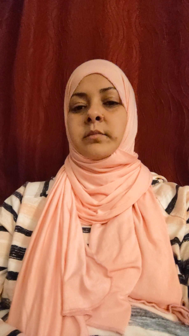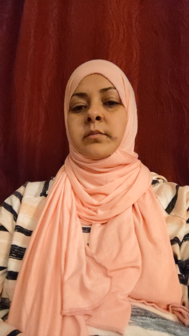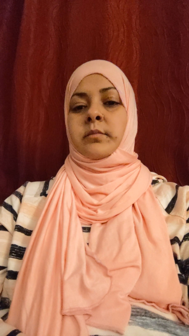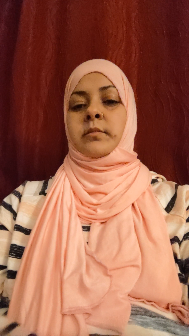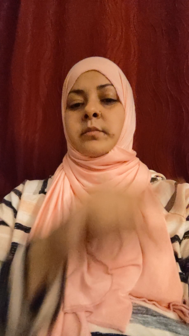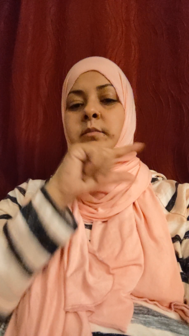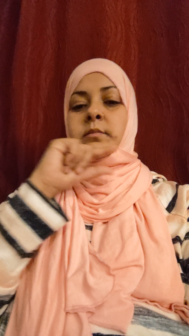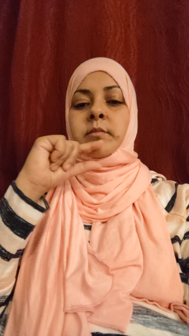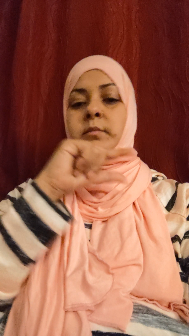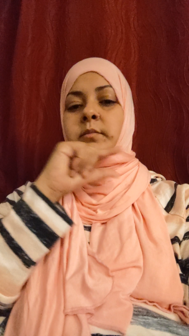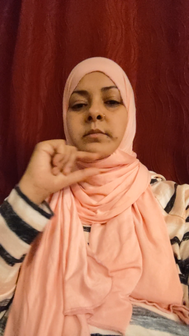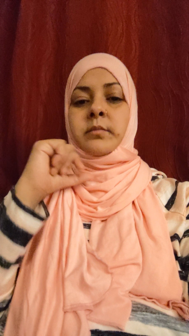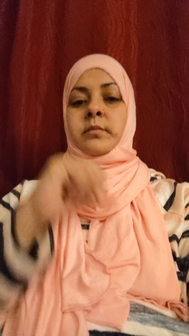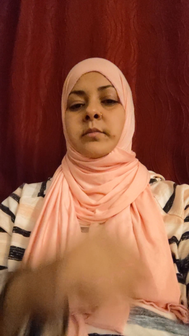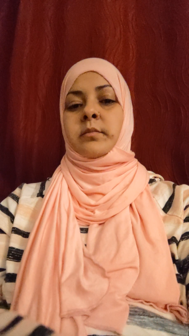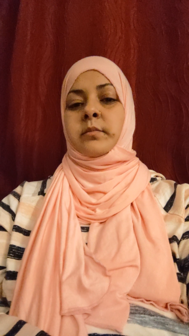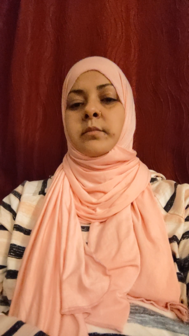glue